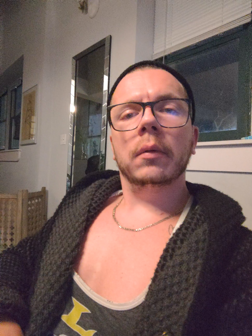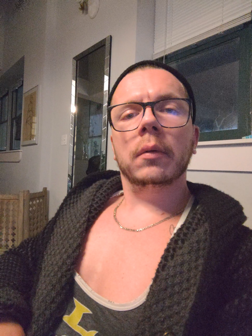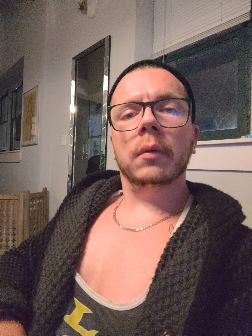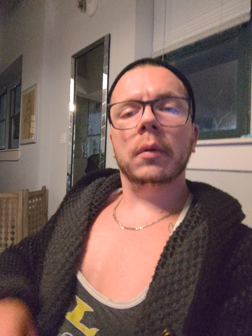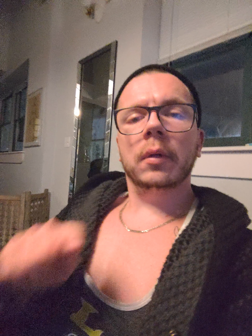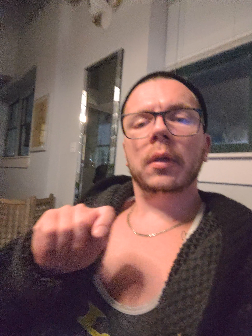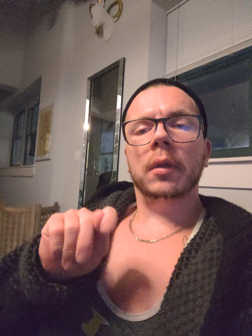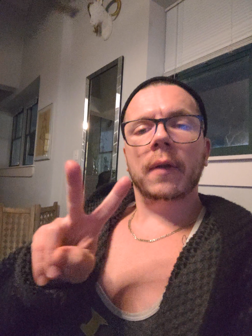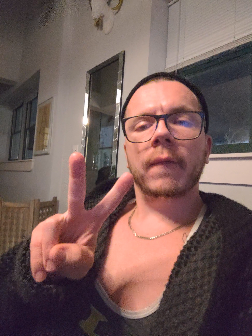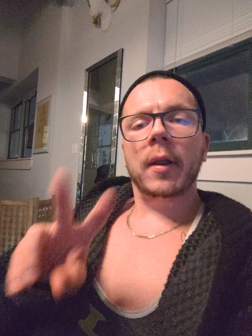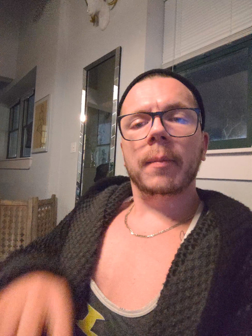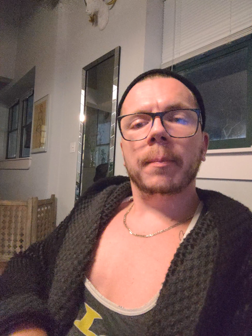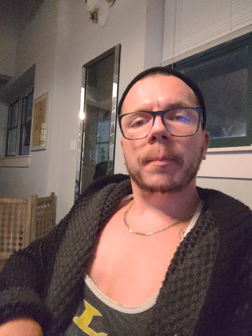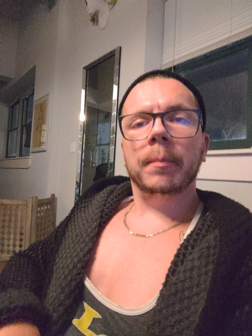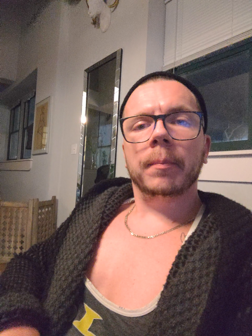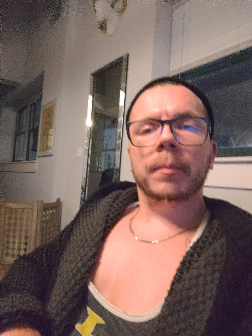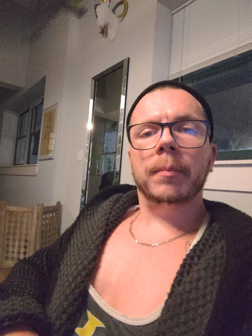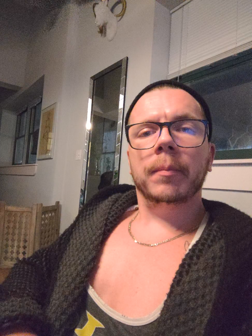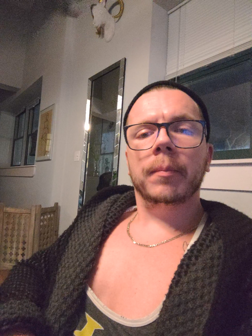TV